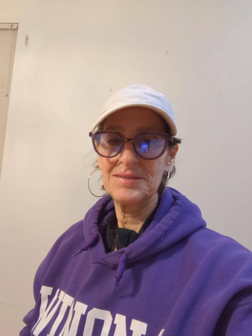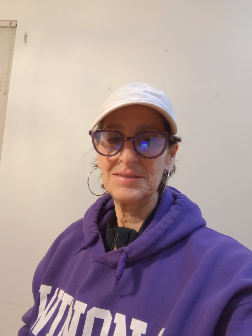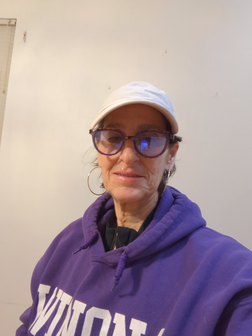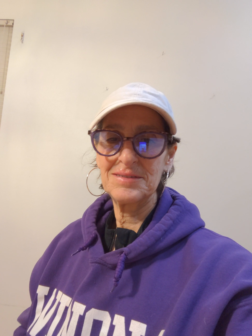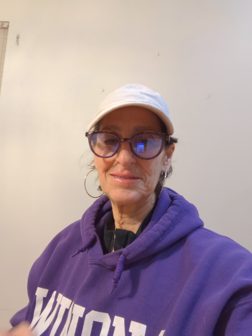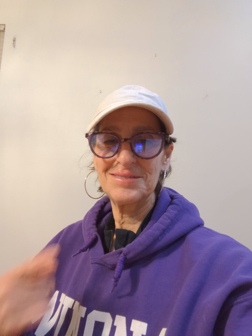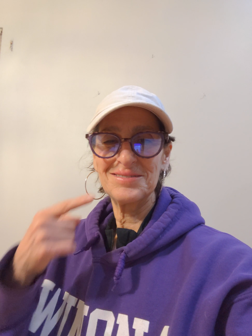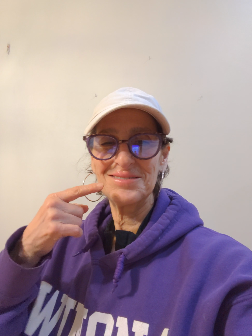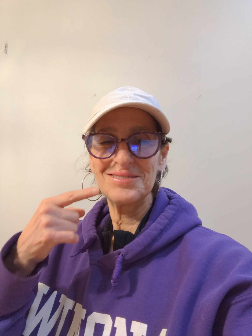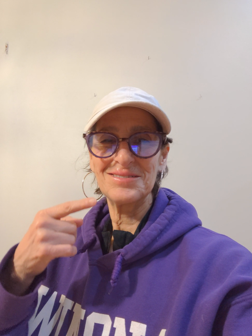smile